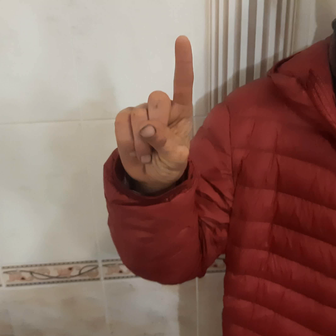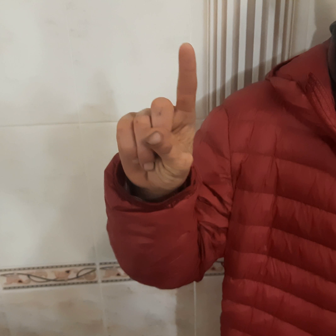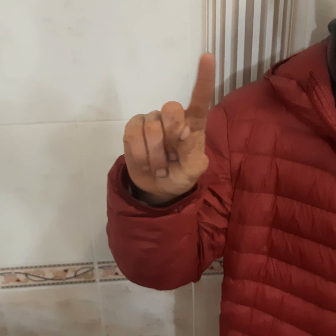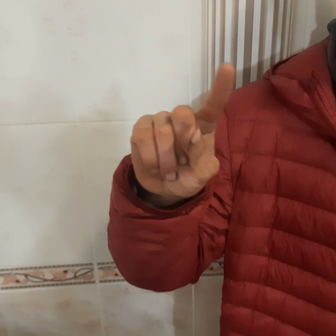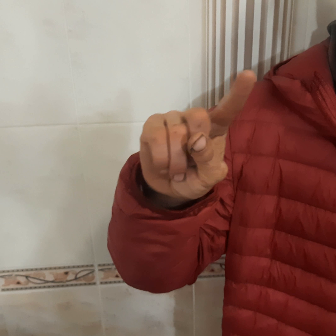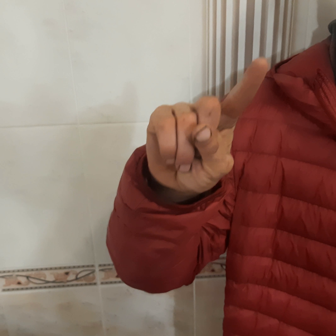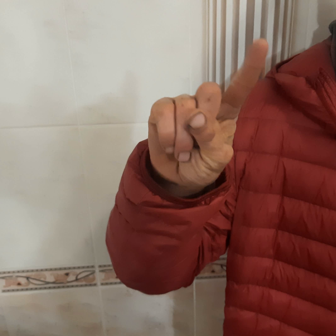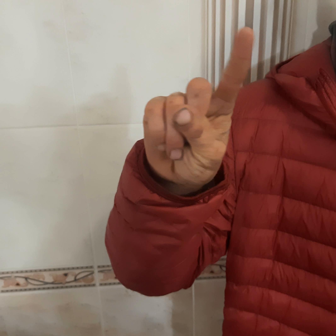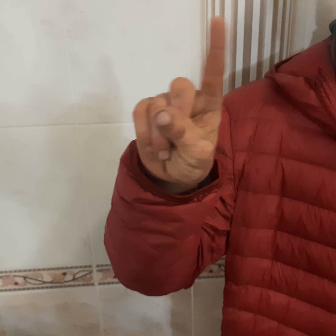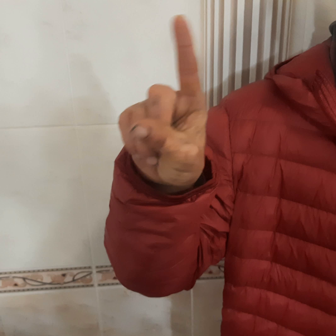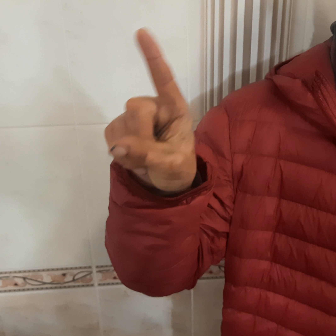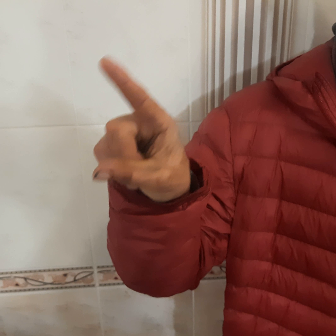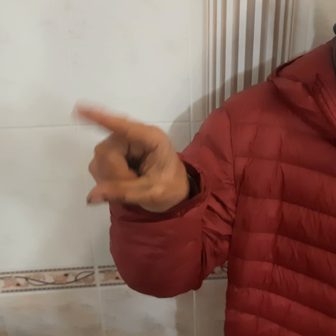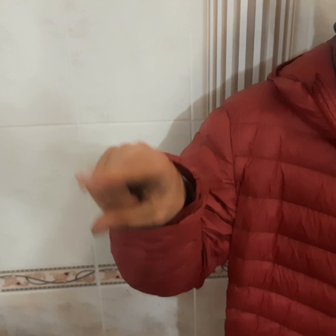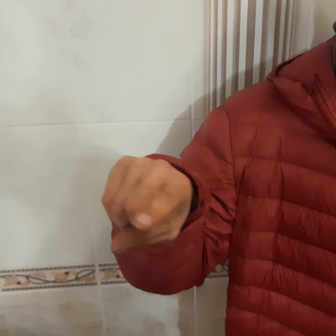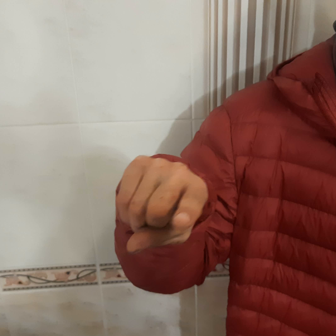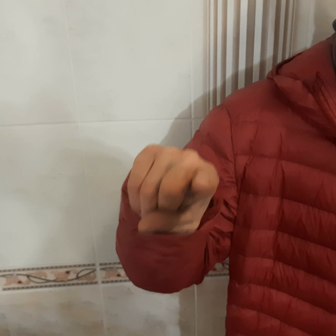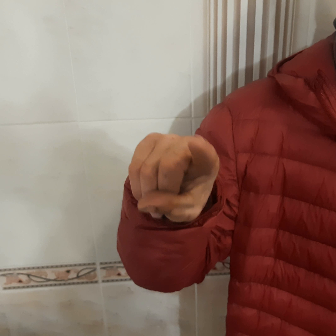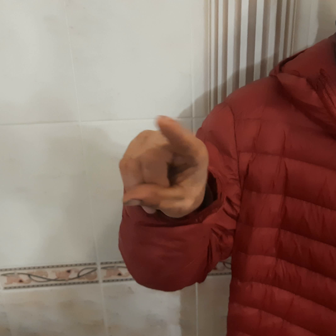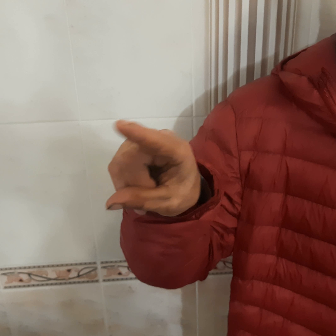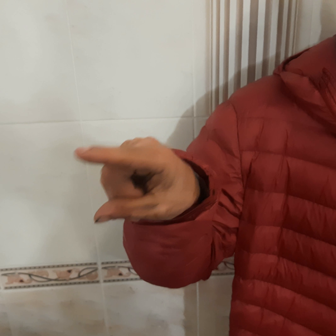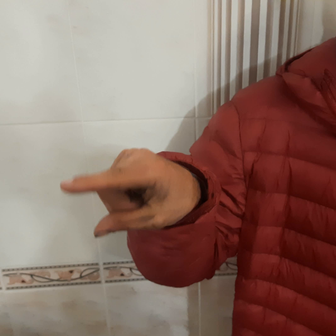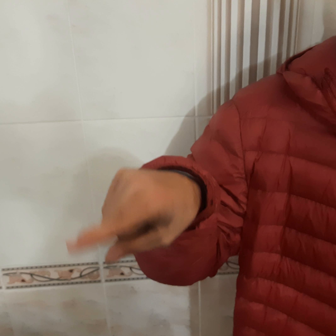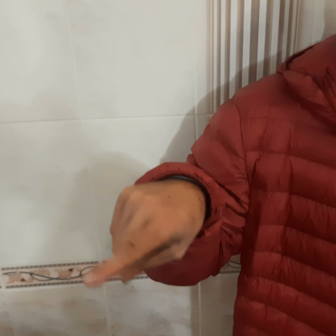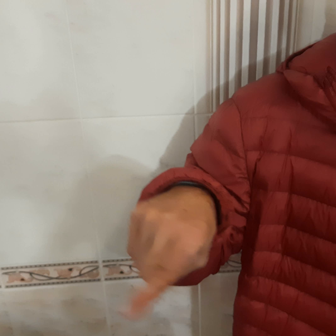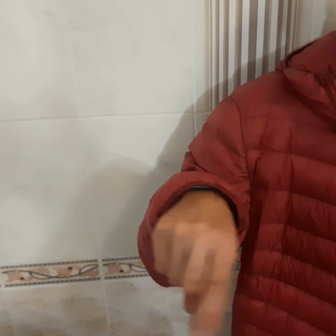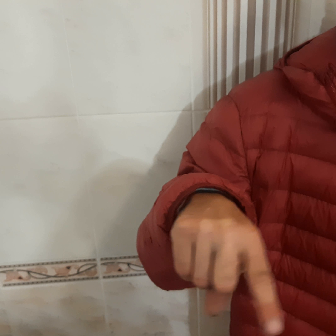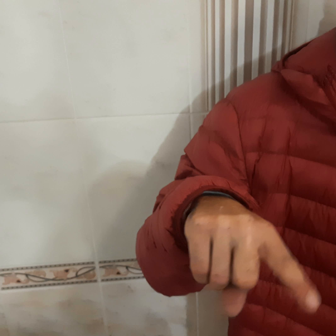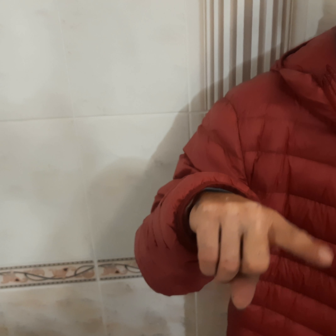З